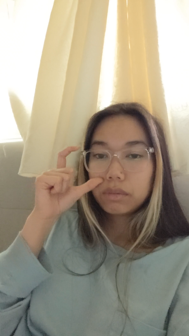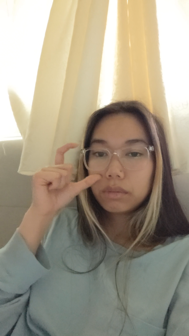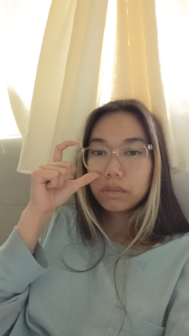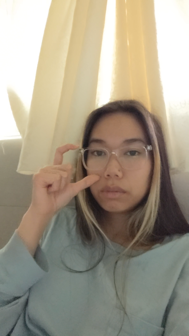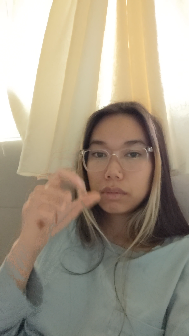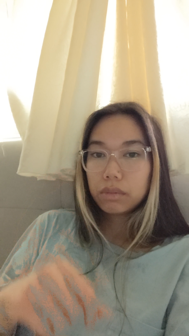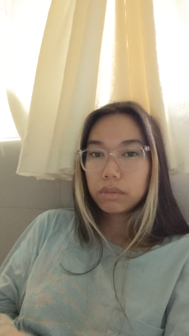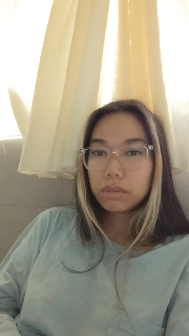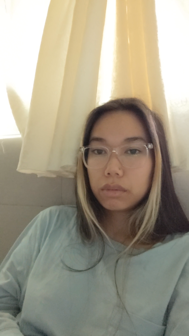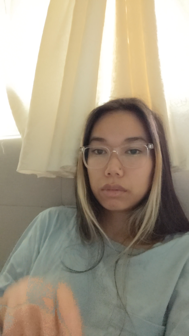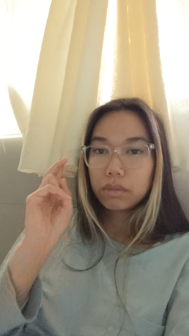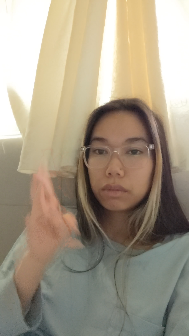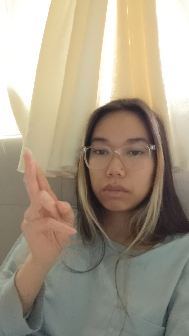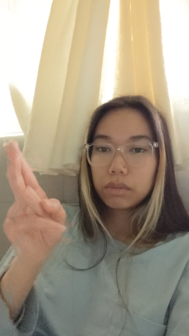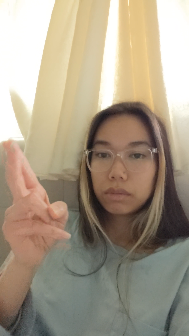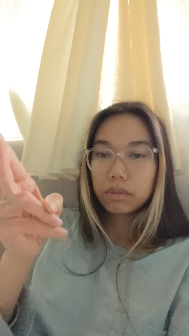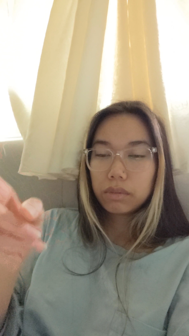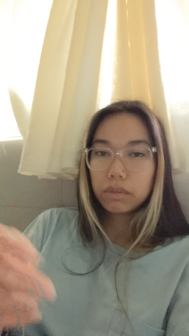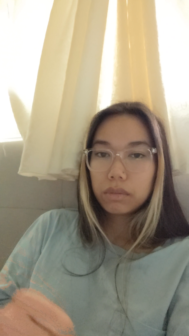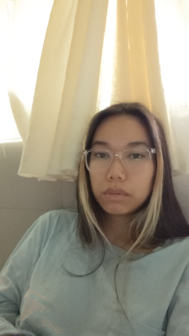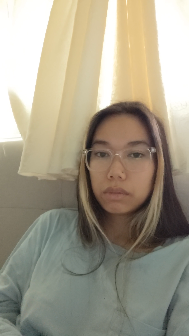hurry